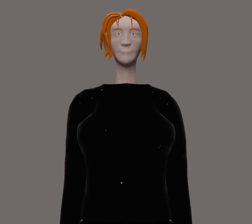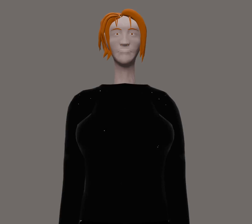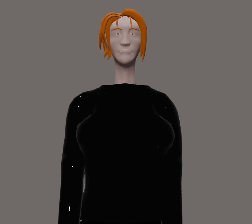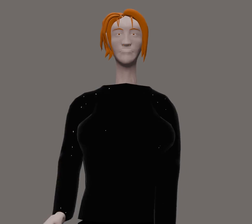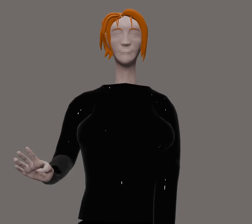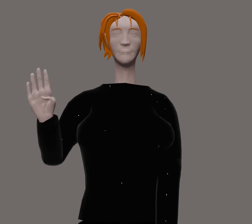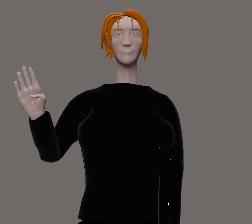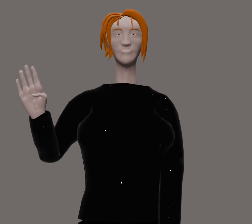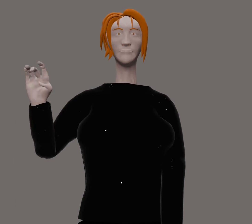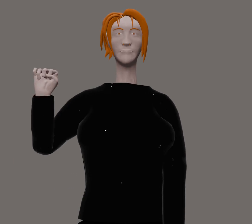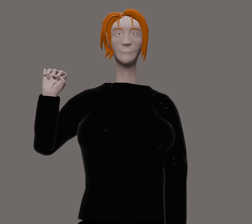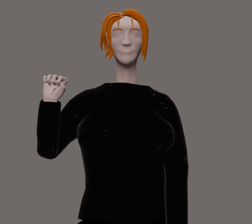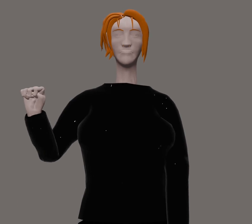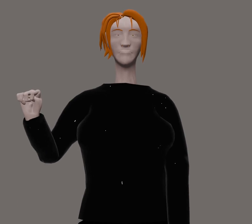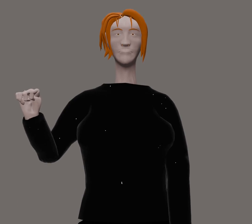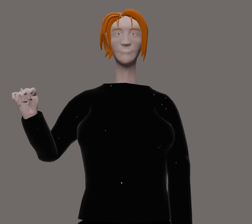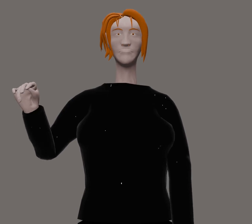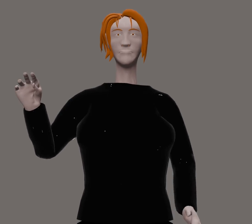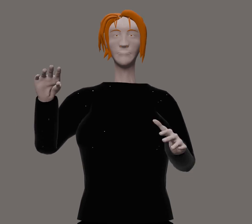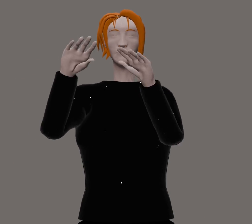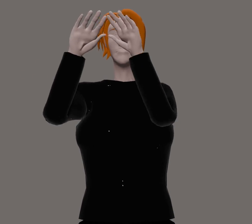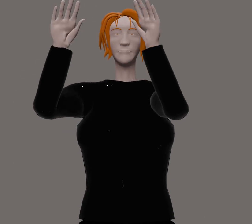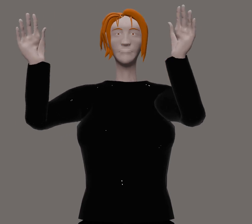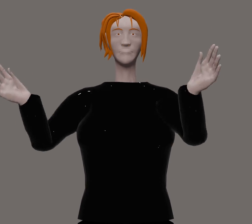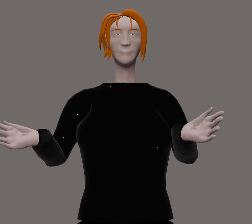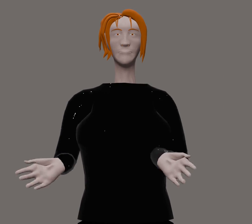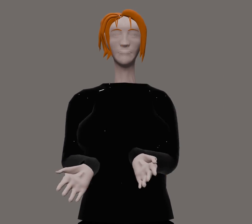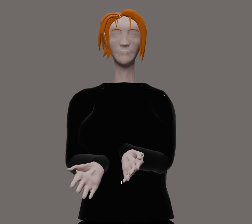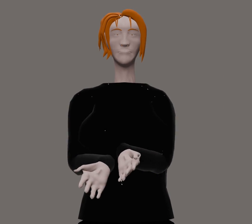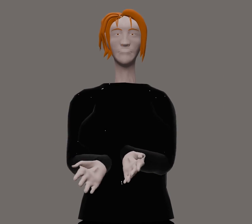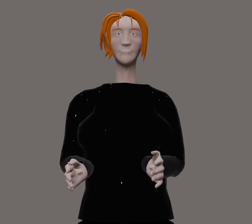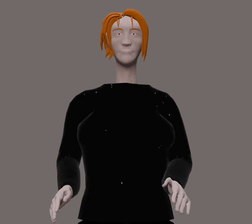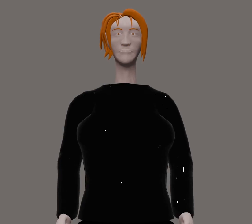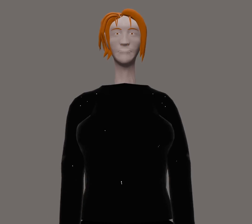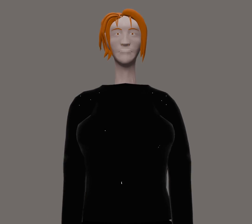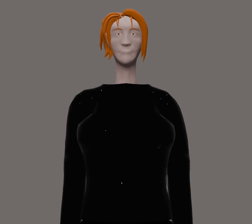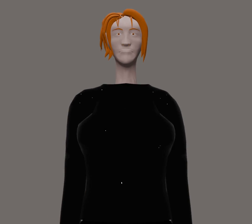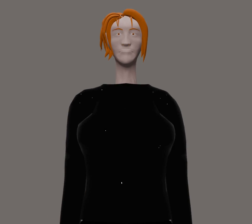Beehive